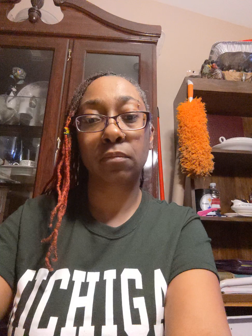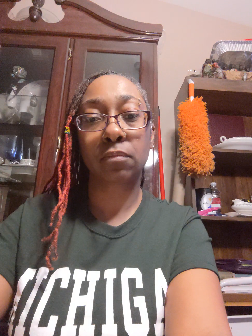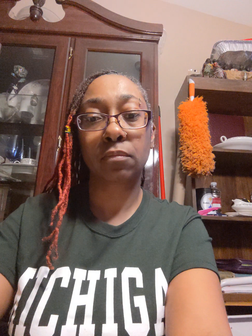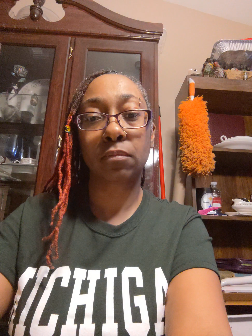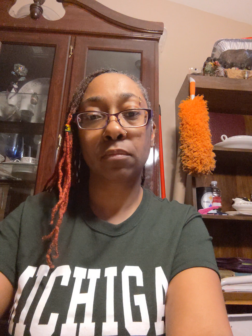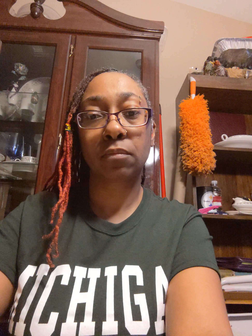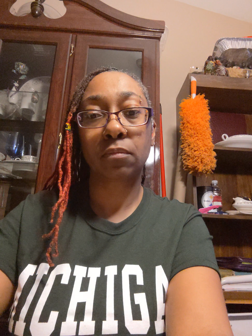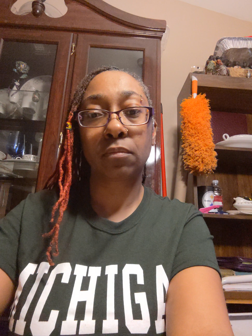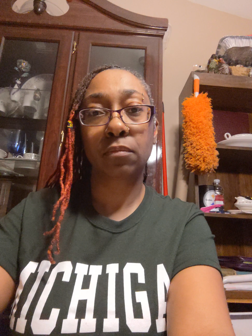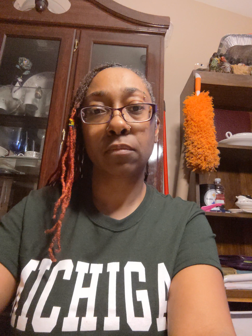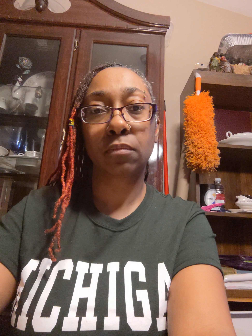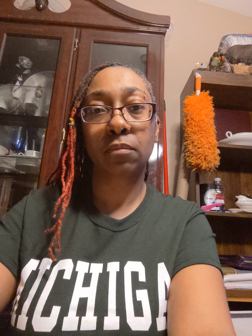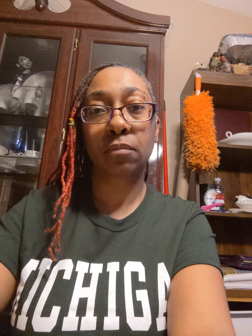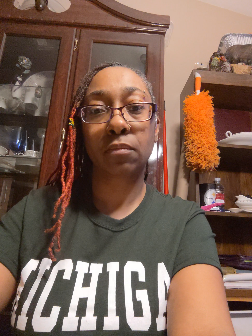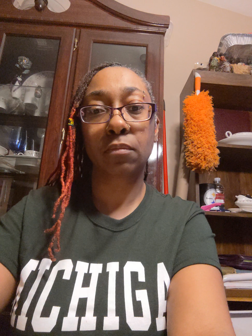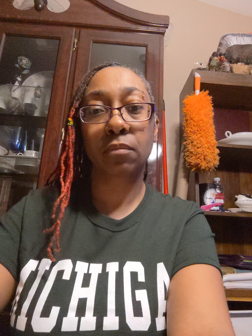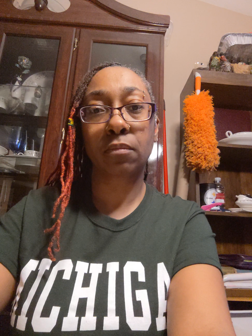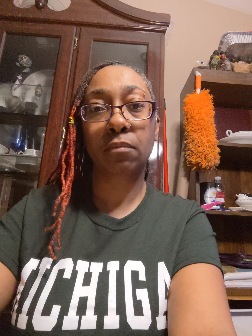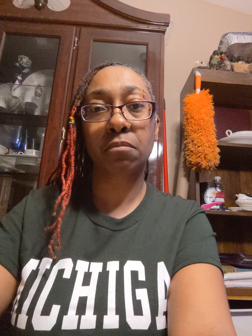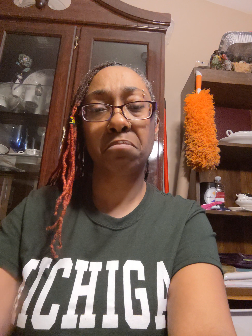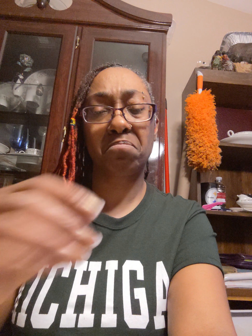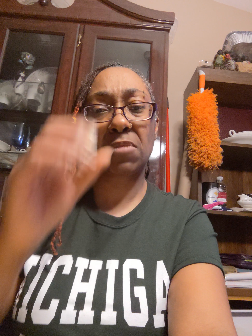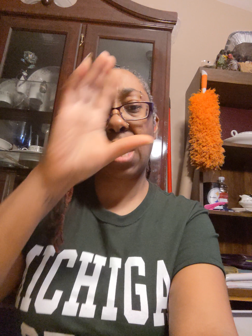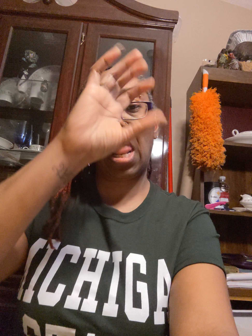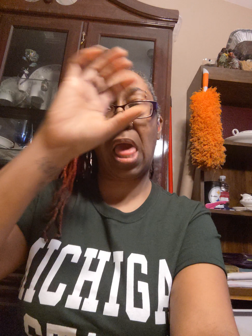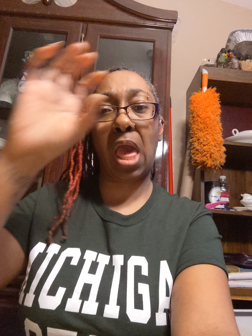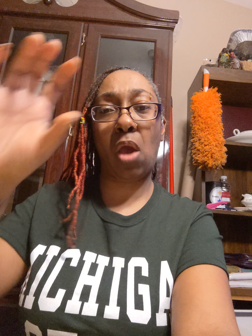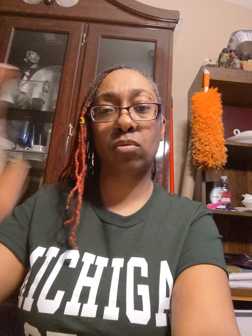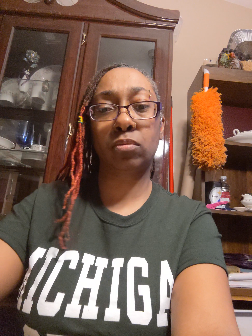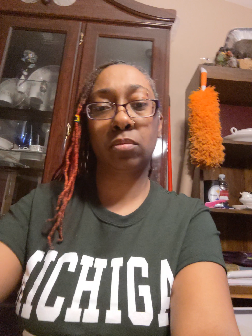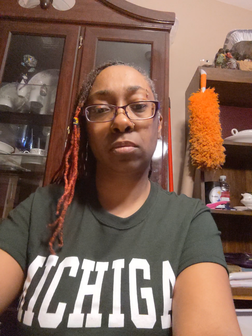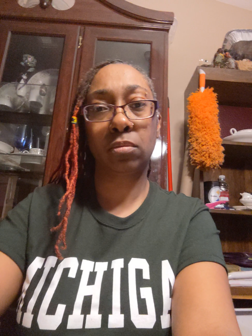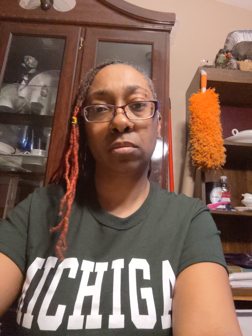cloud